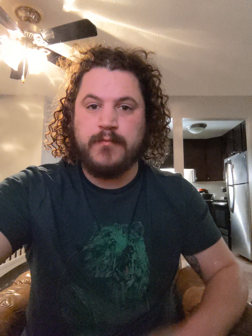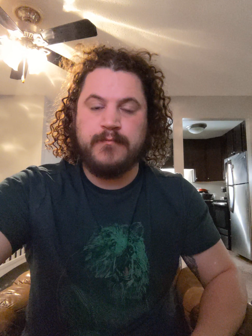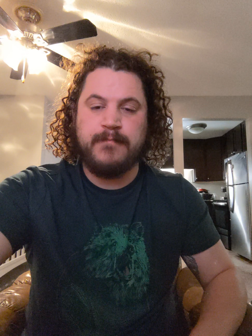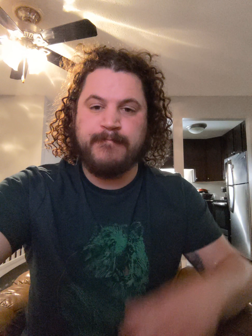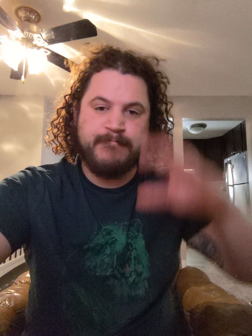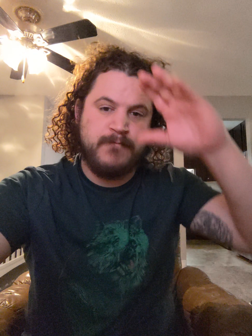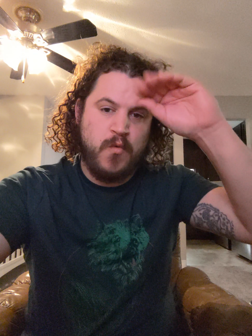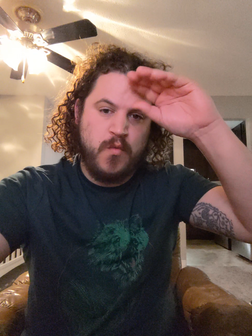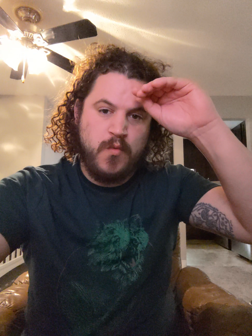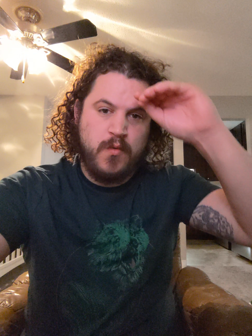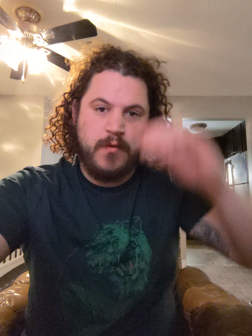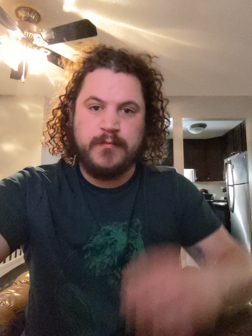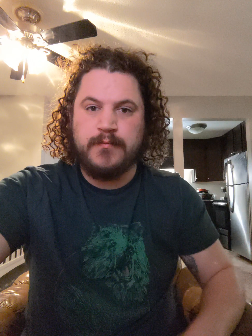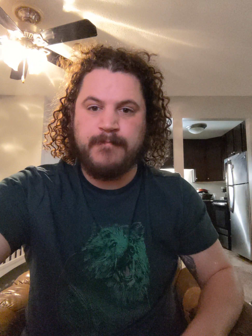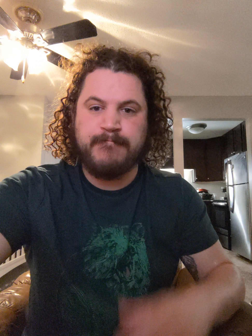boy